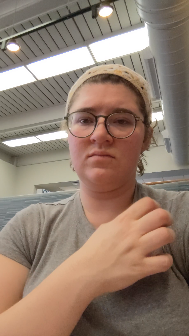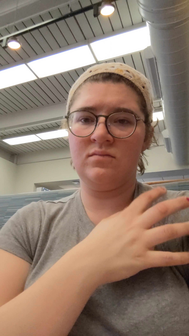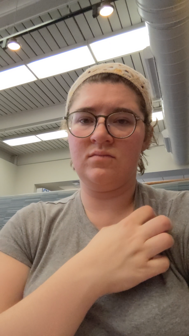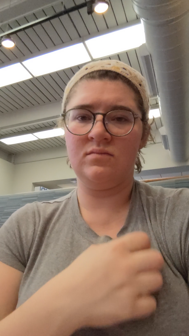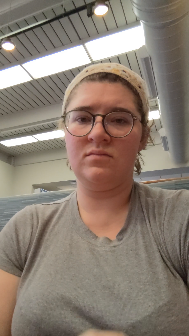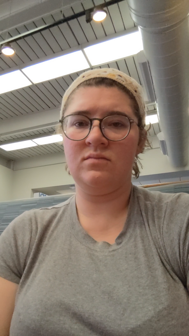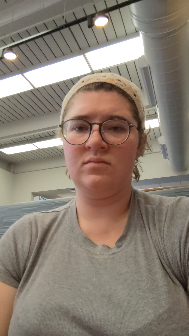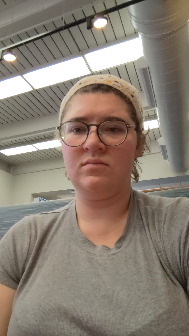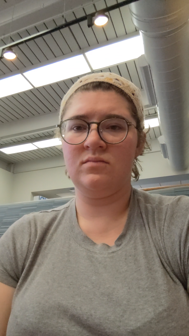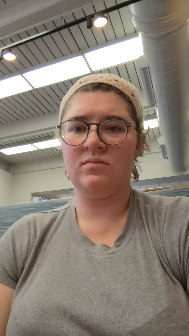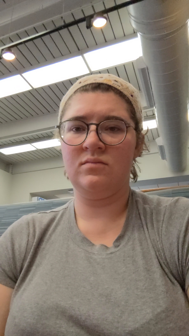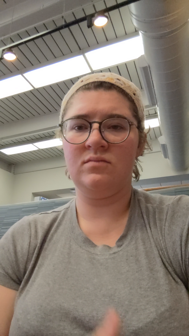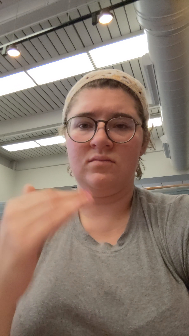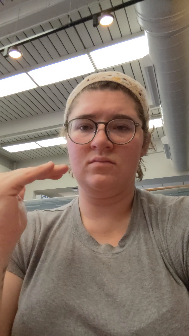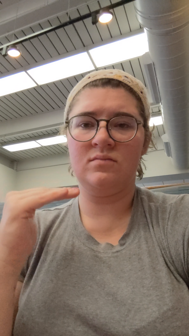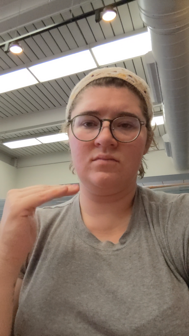little